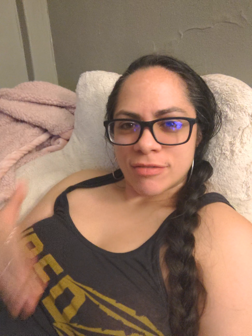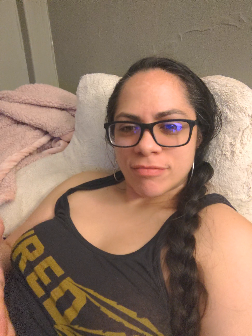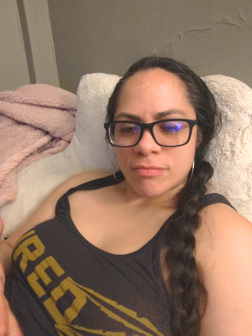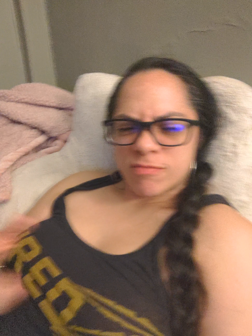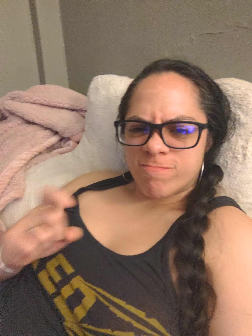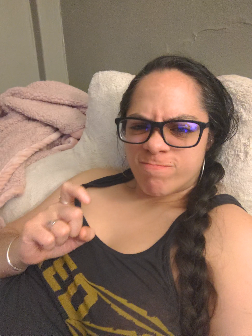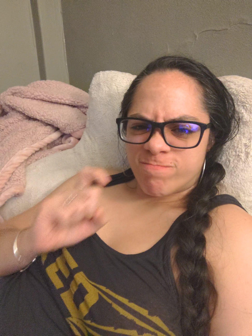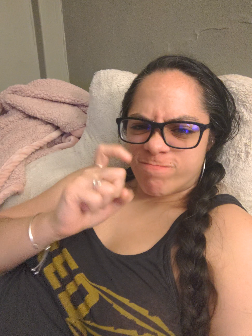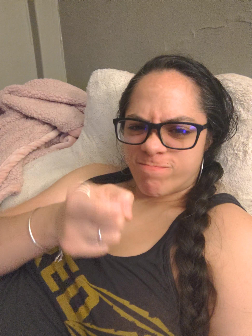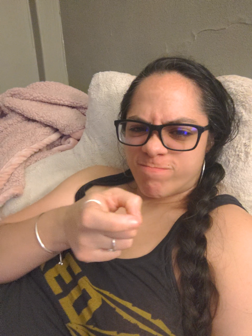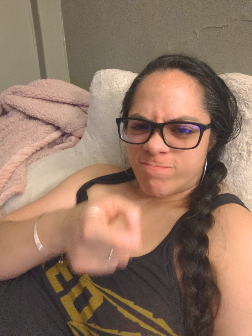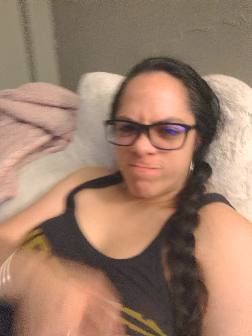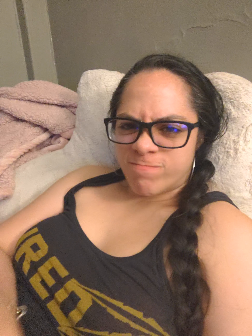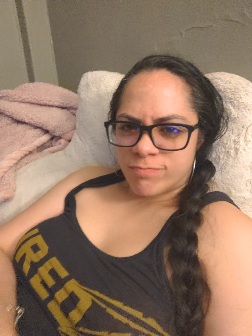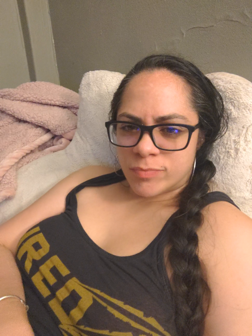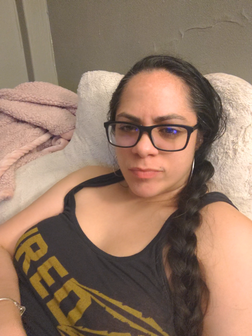gift